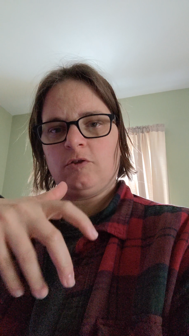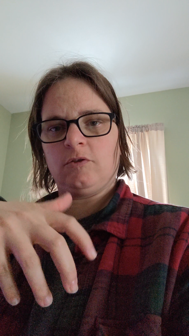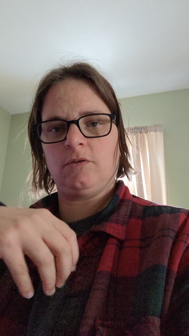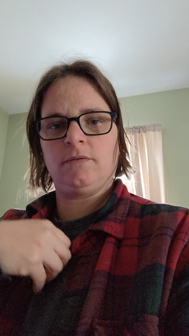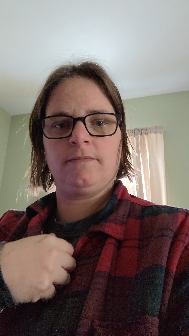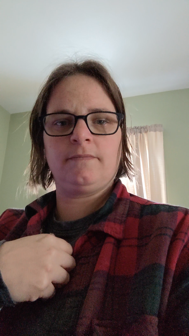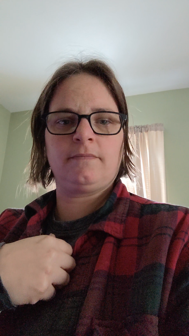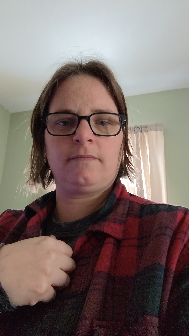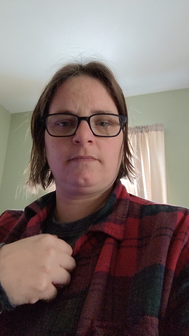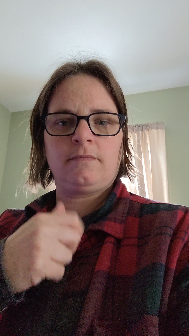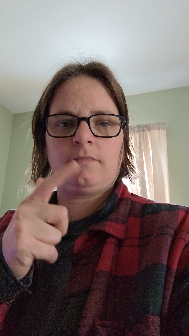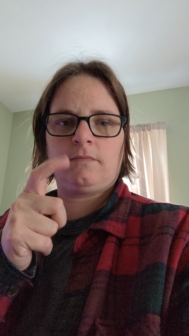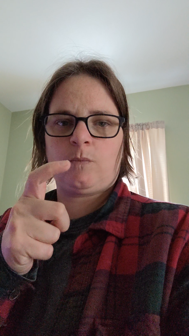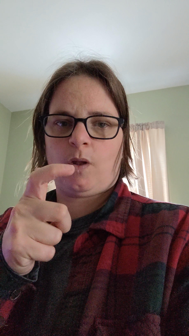run